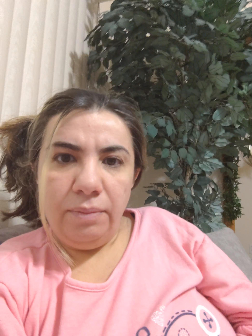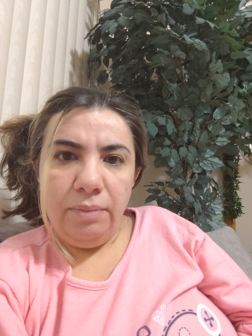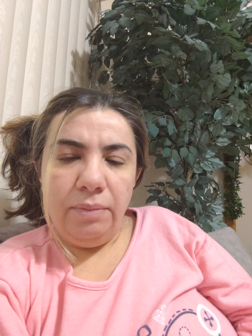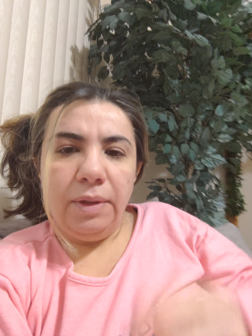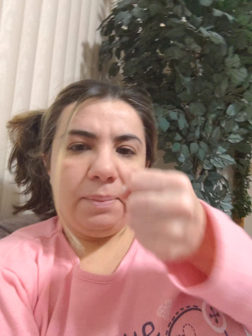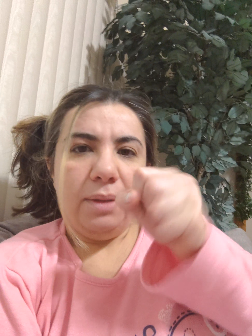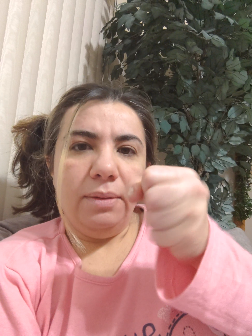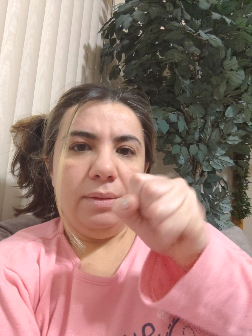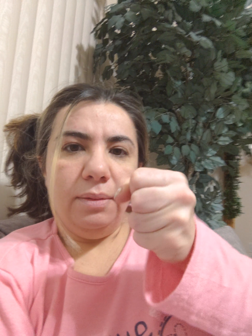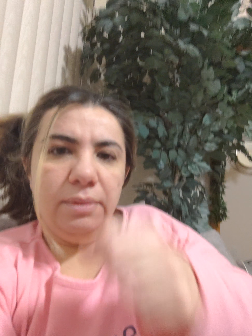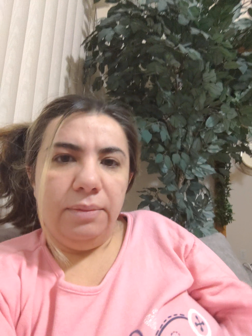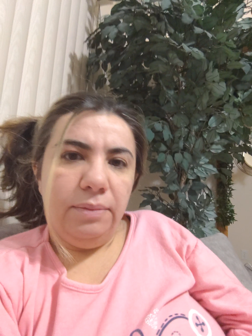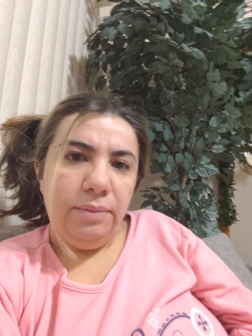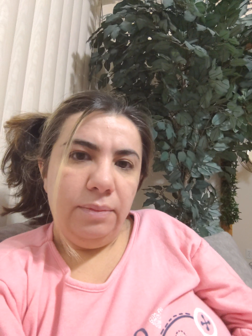make